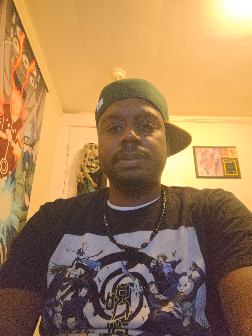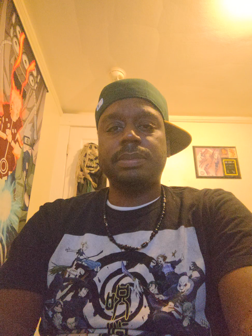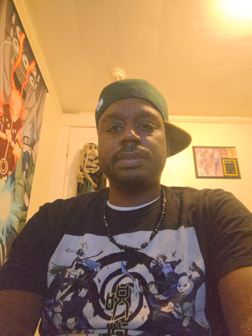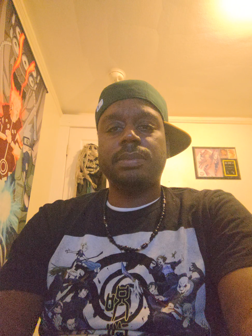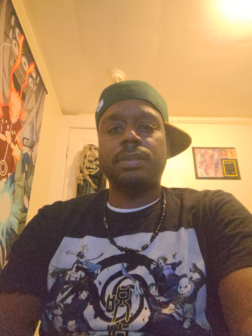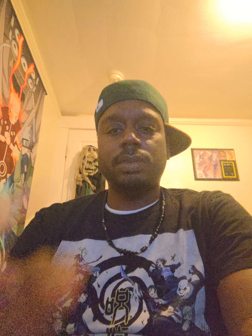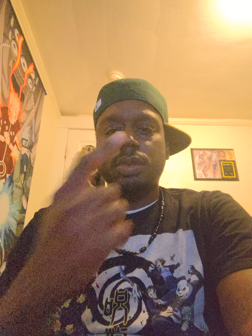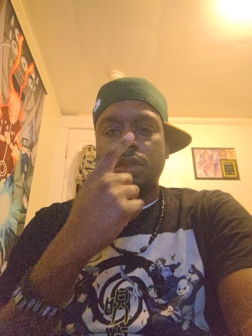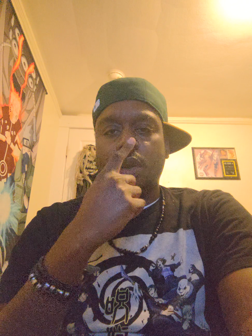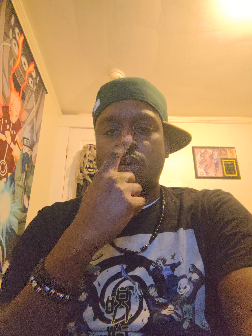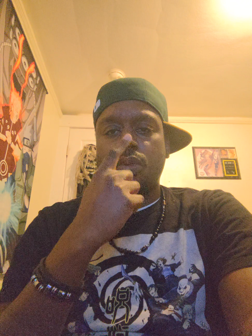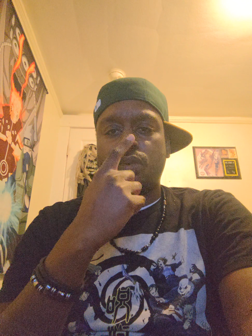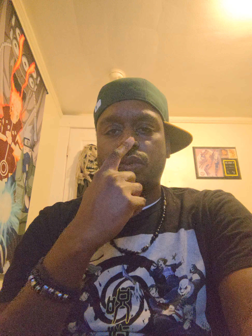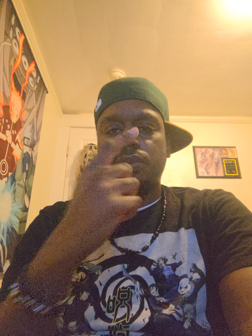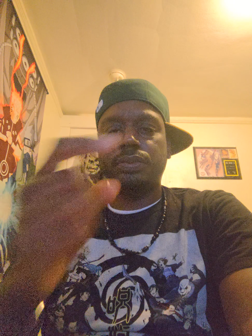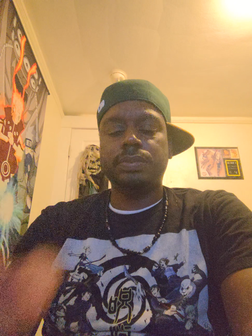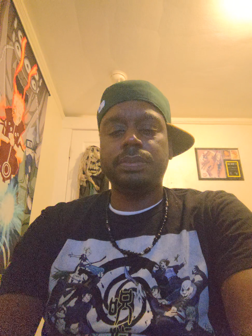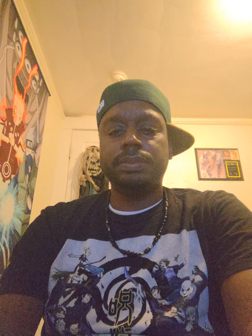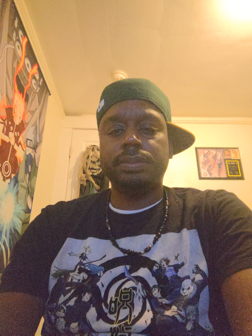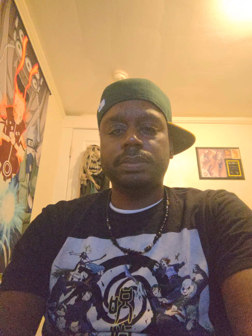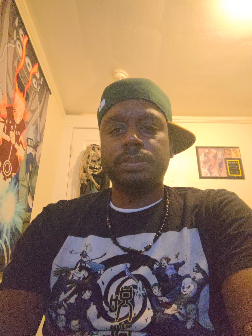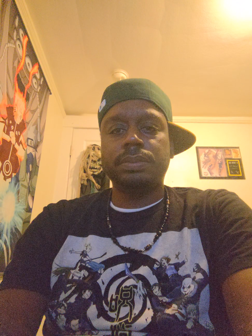nose